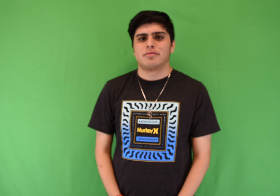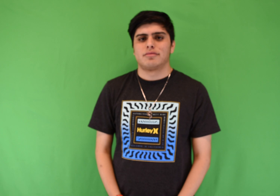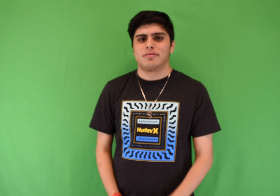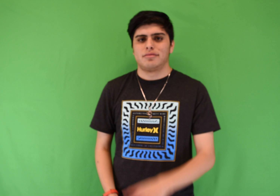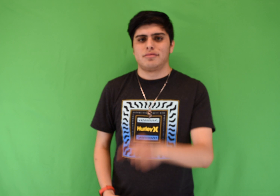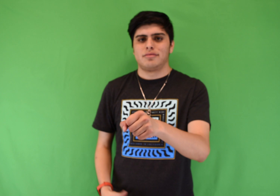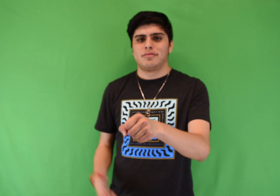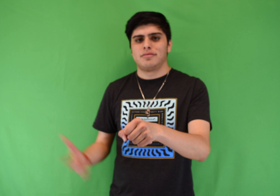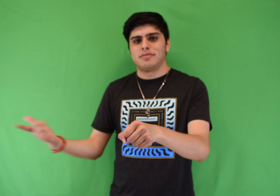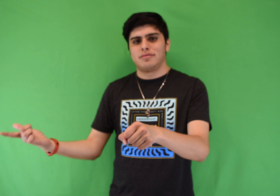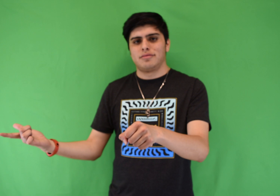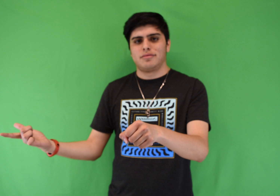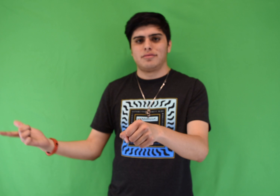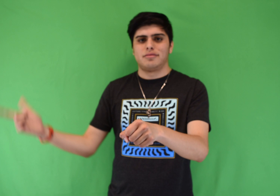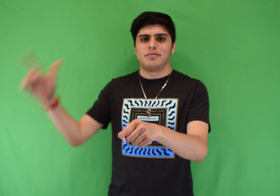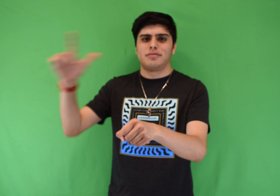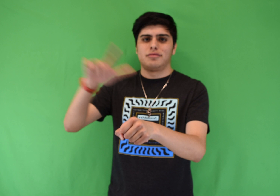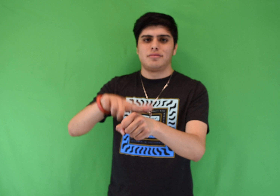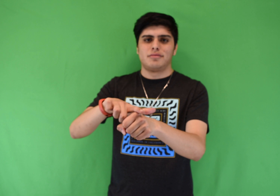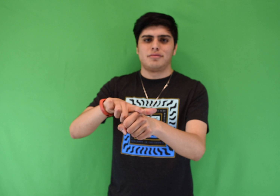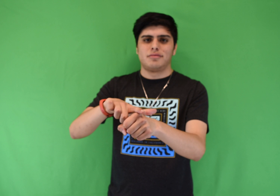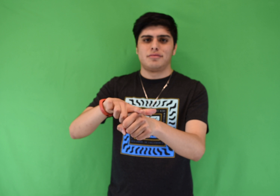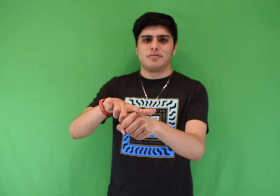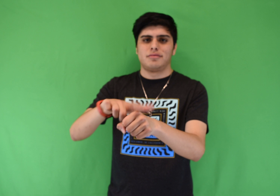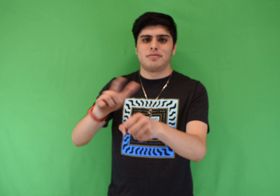hospital